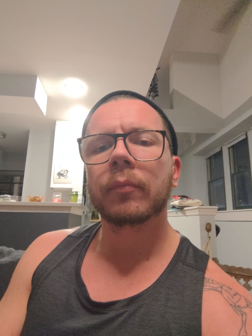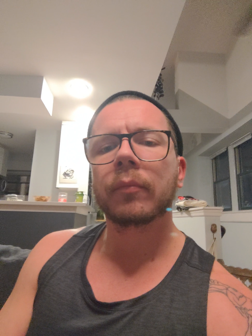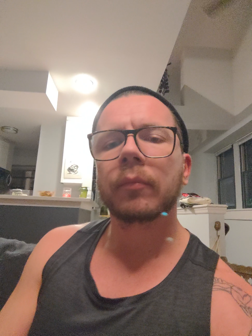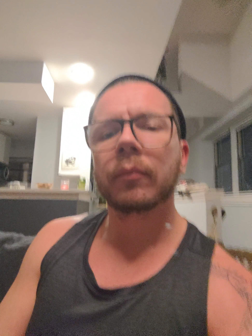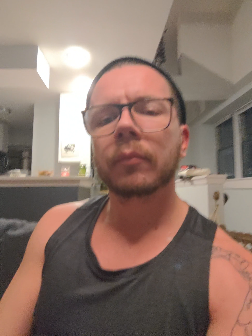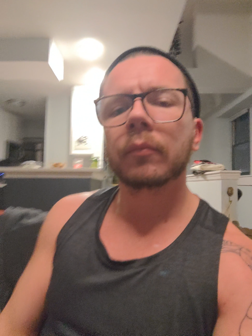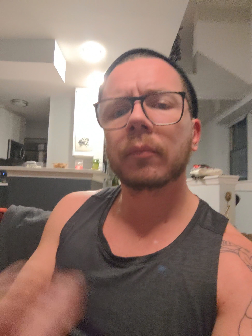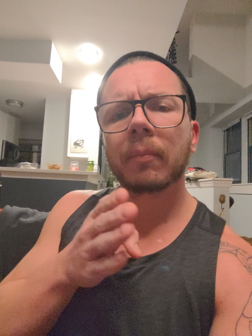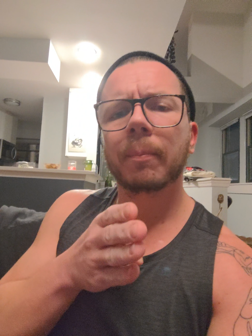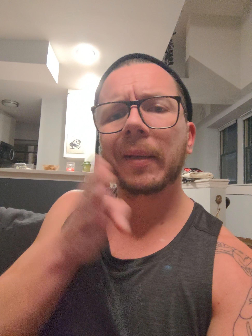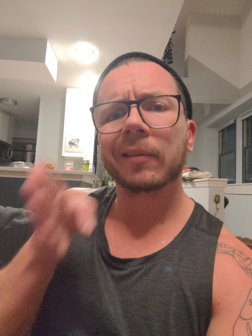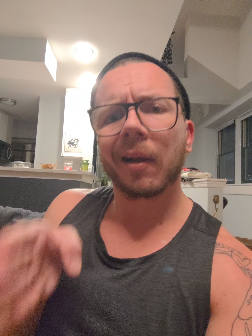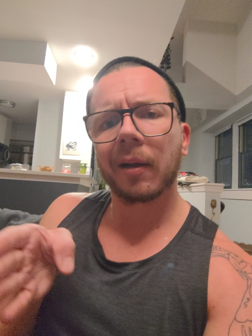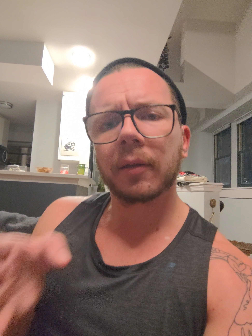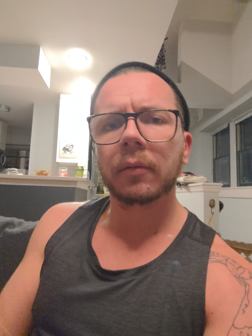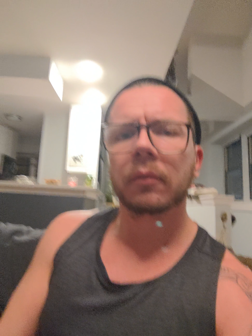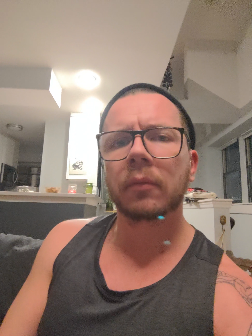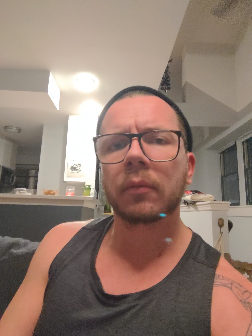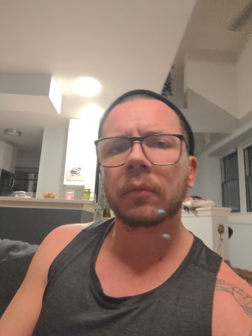beside